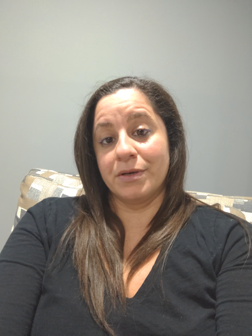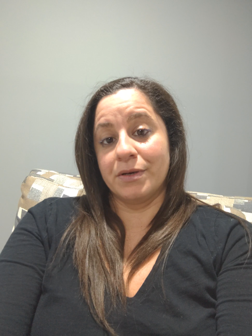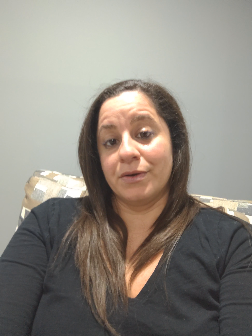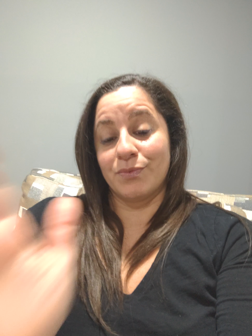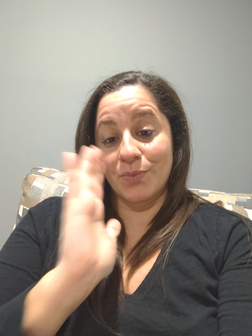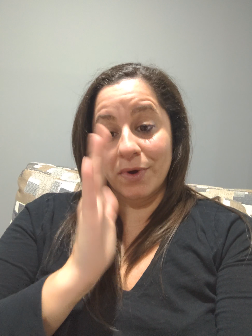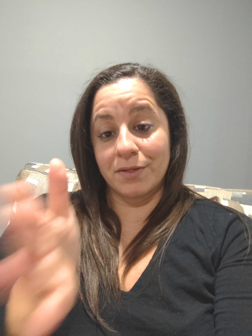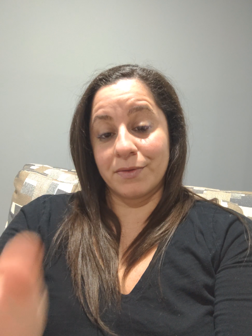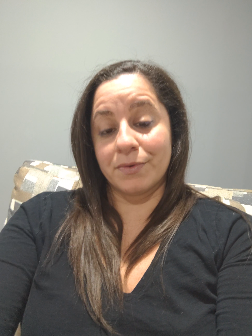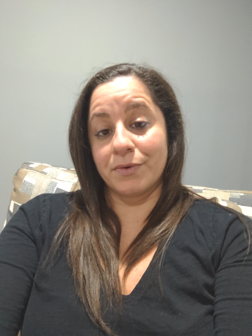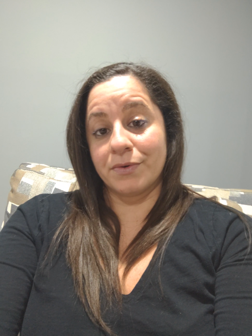will